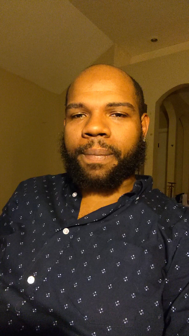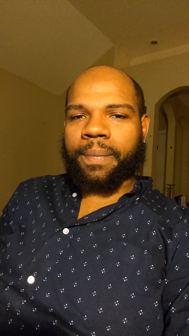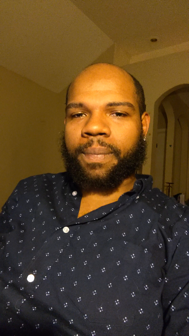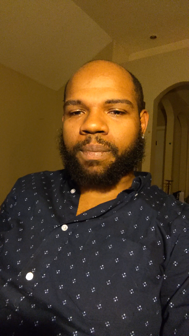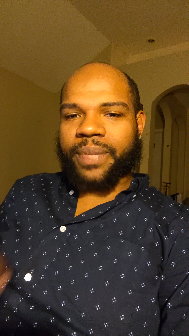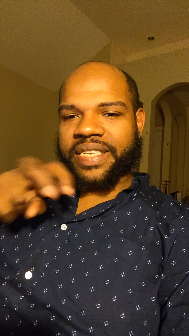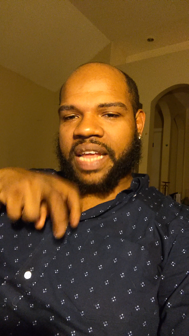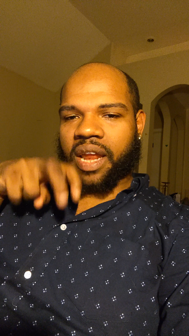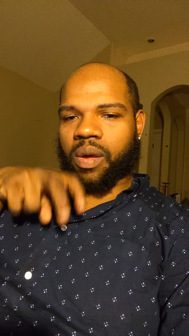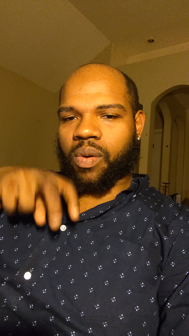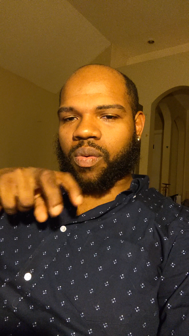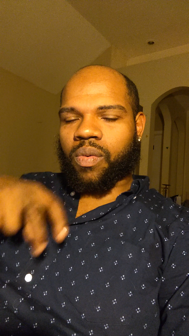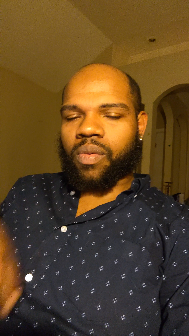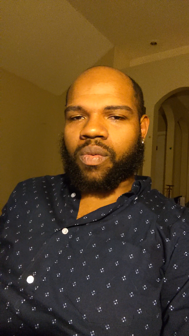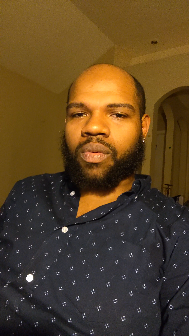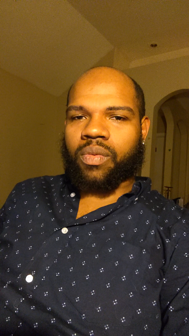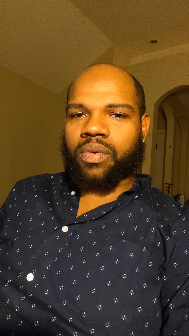potato